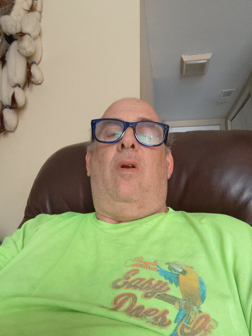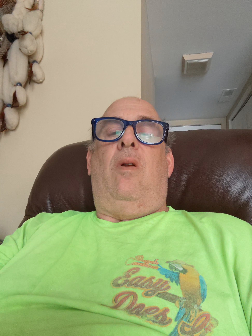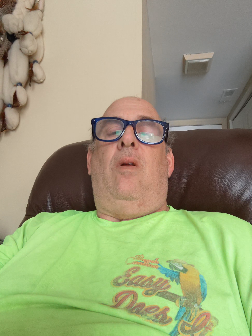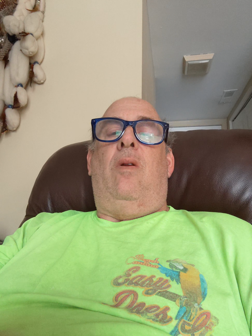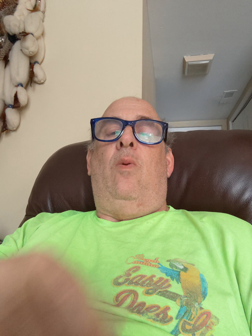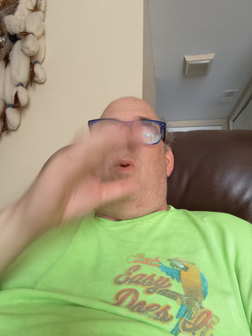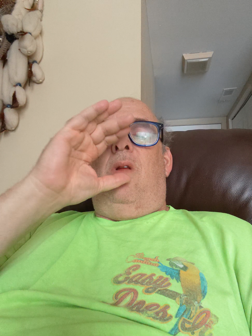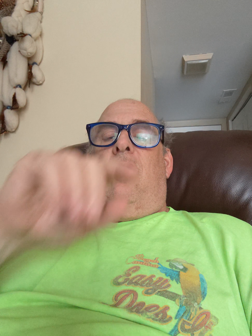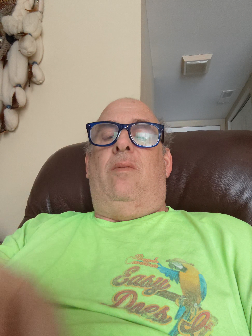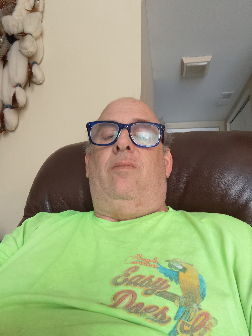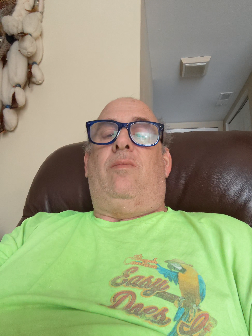drink